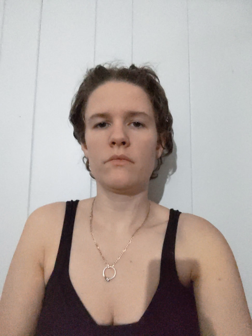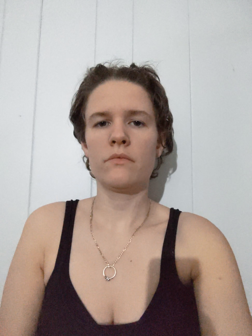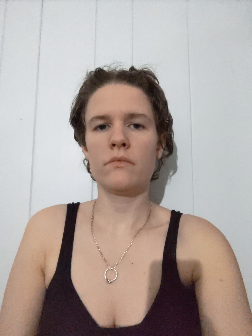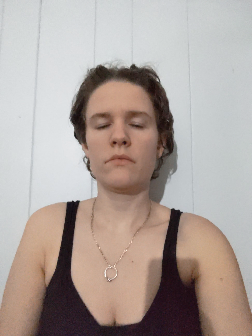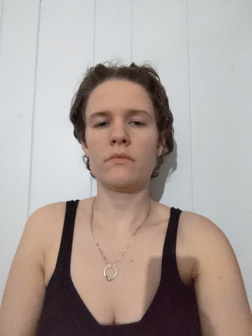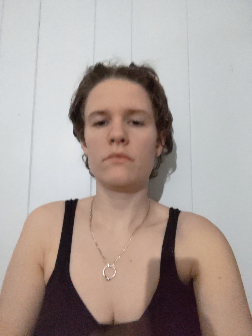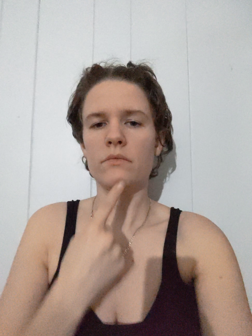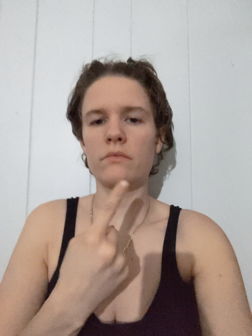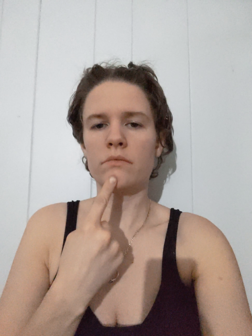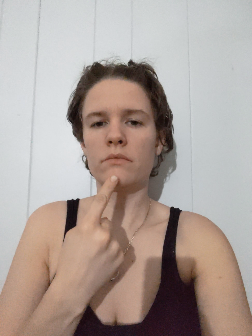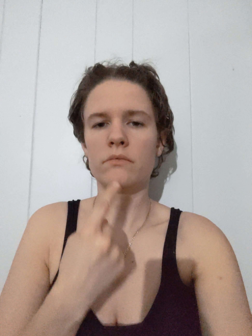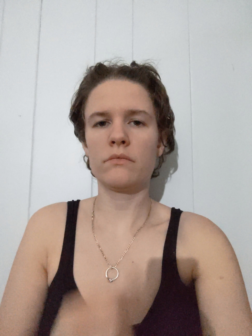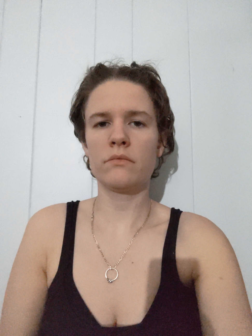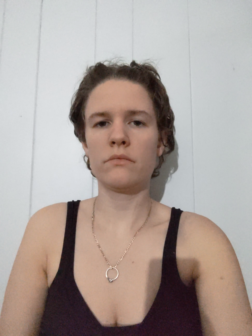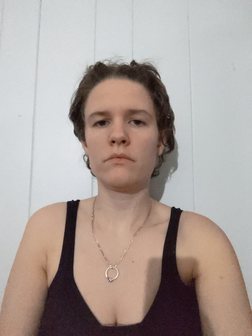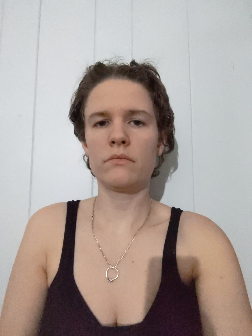say